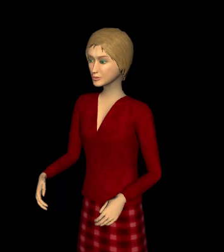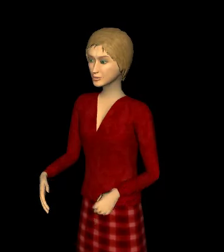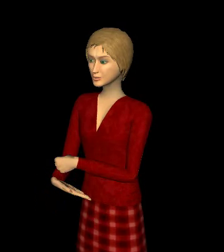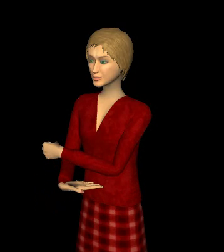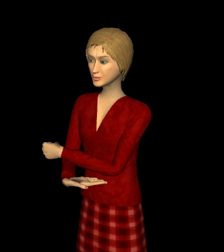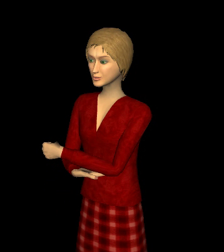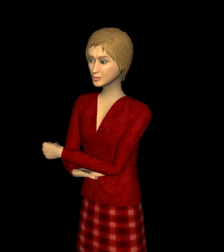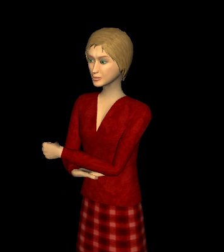يساعد